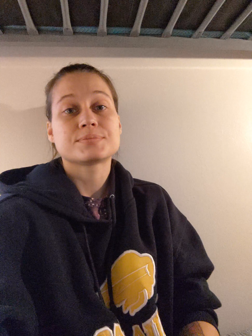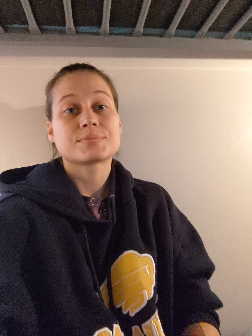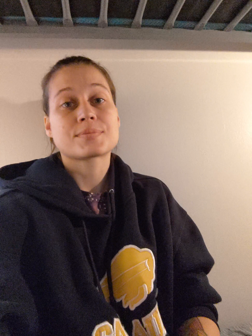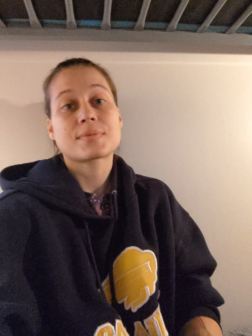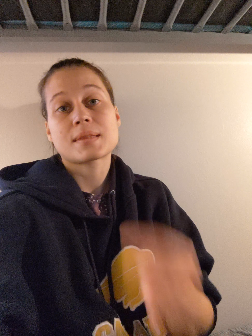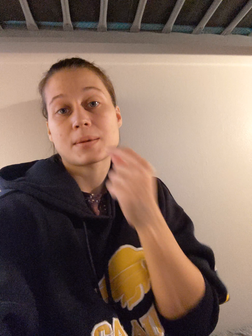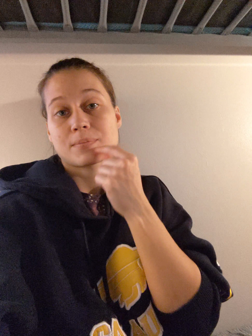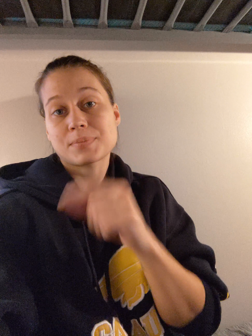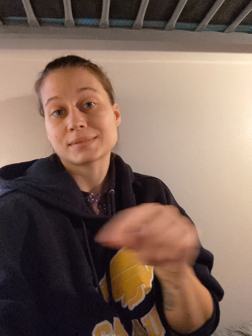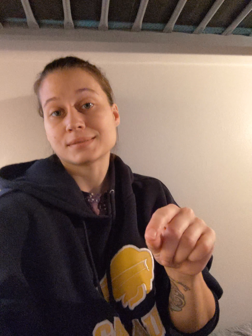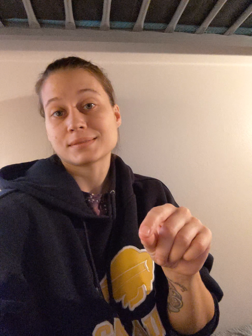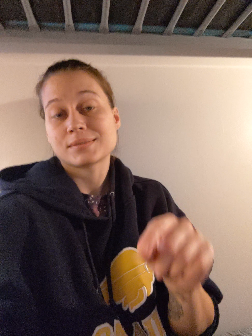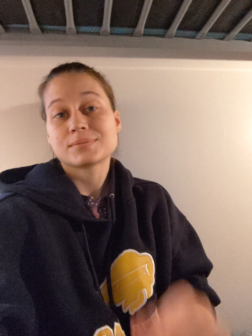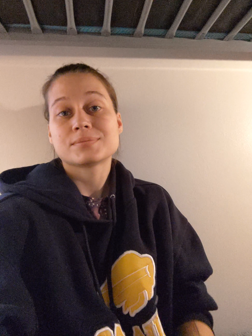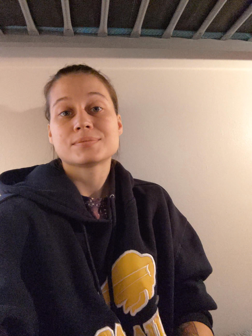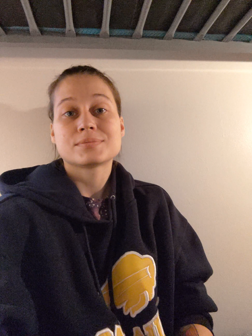pencil